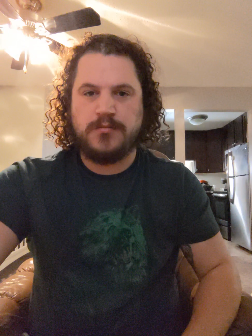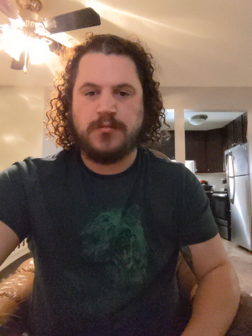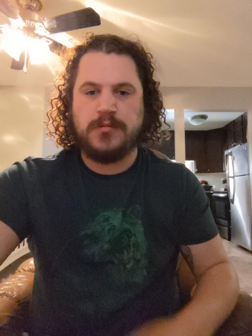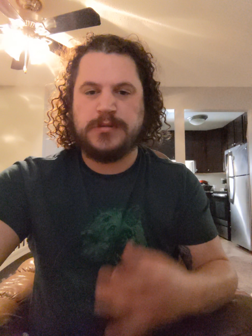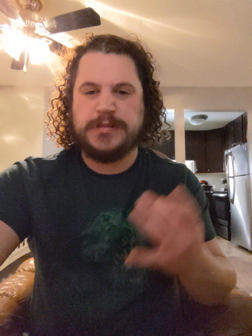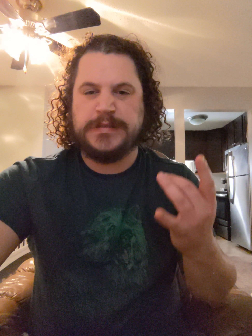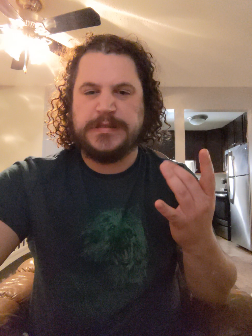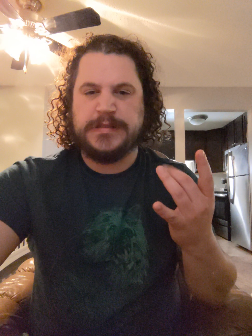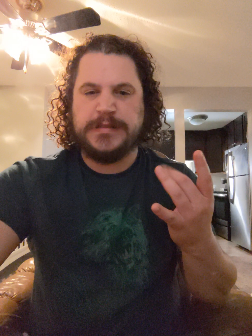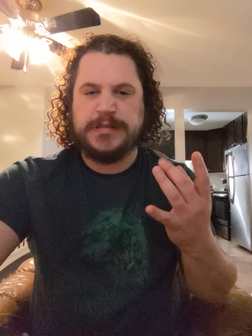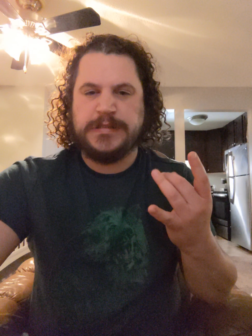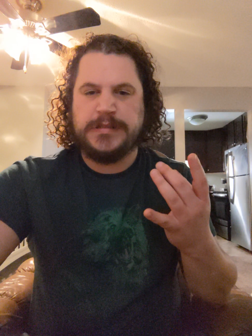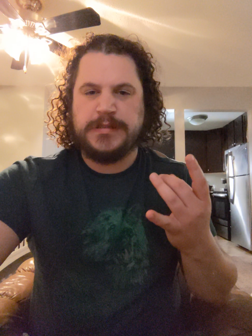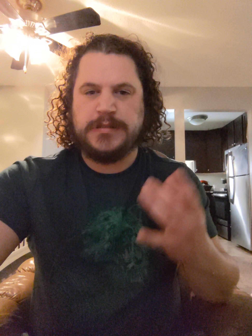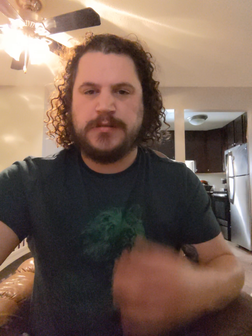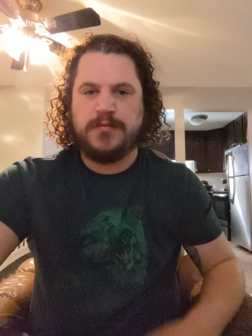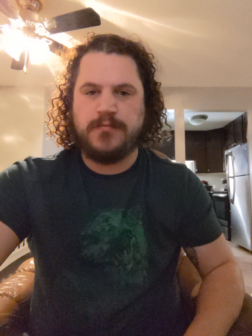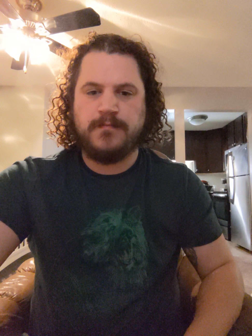sticky